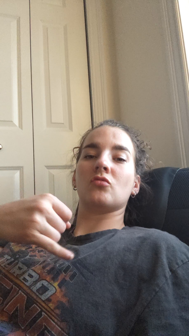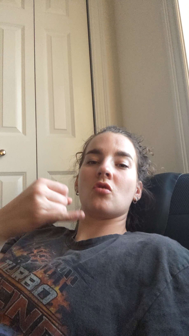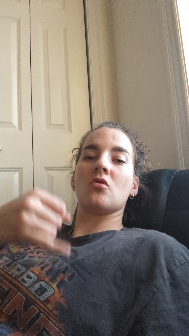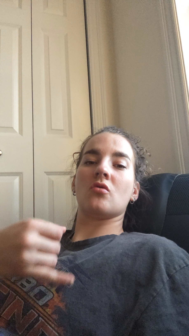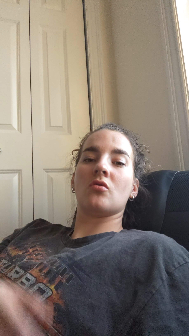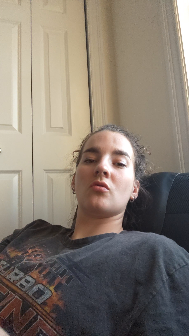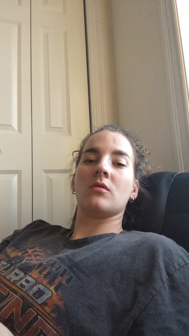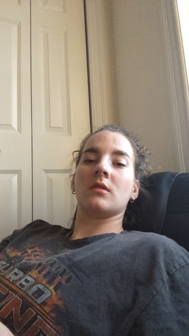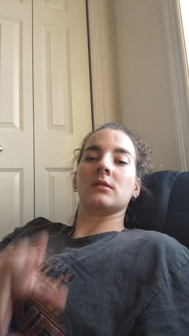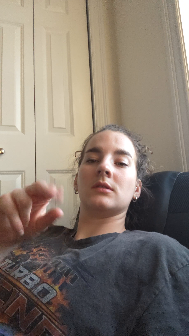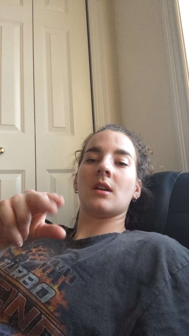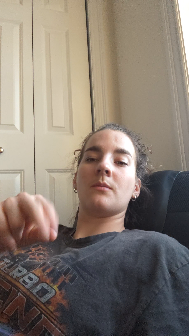diaper